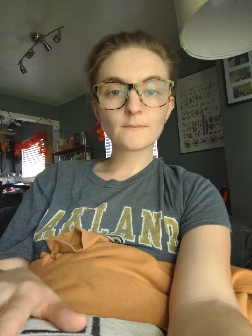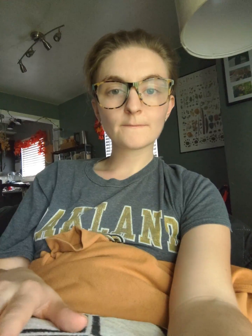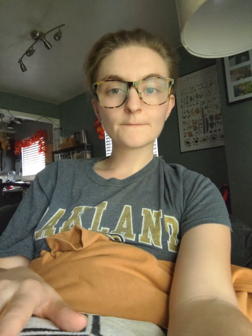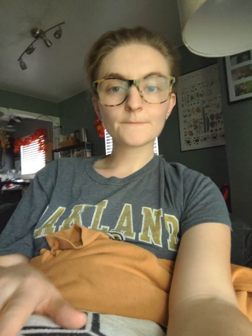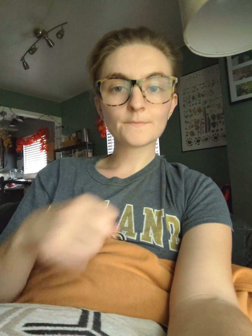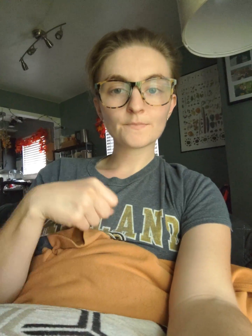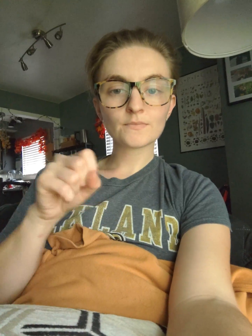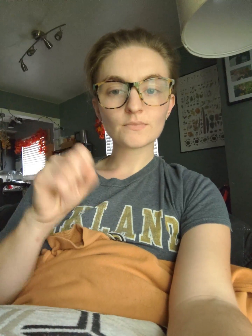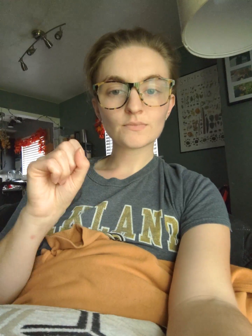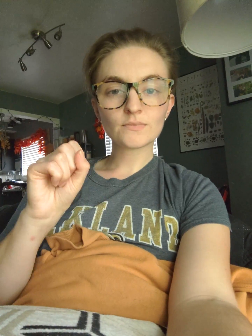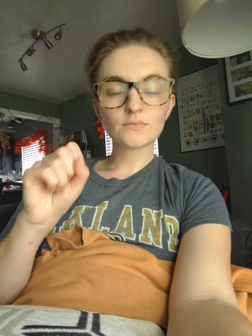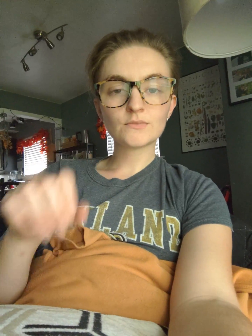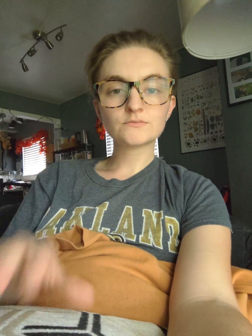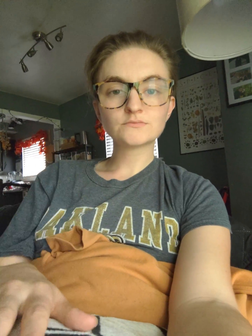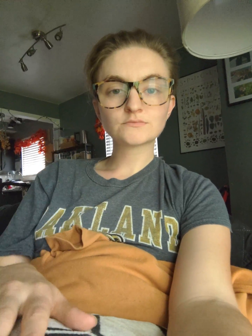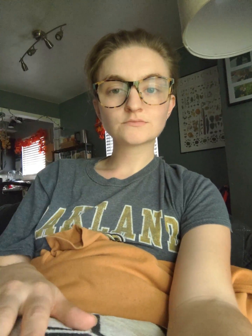motorcycle